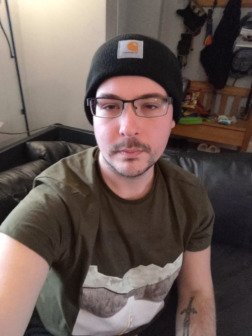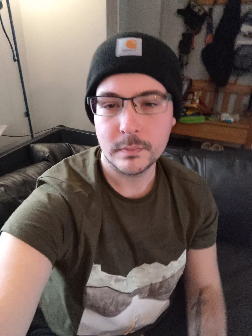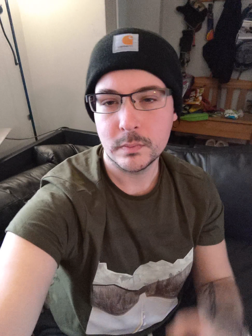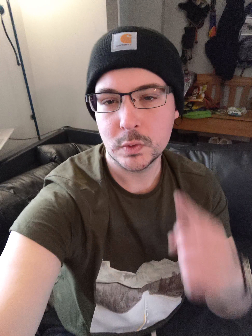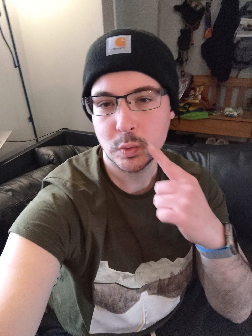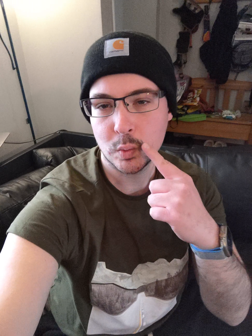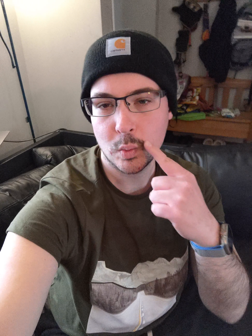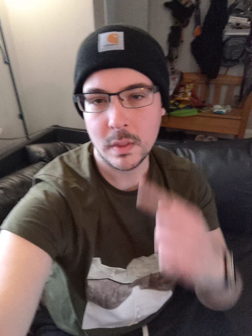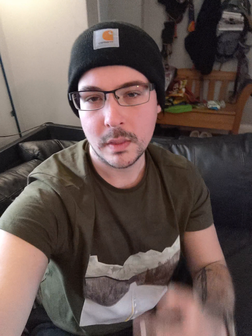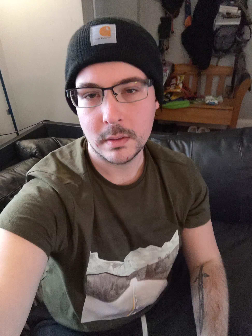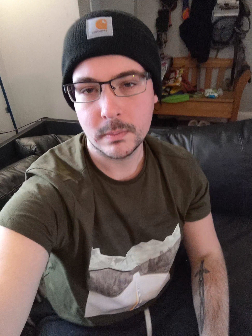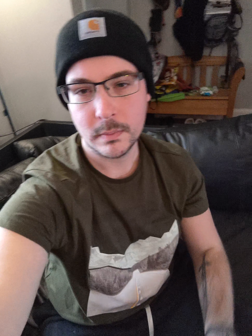tooth